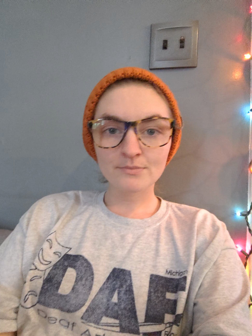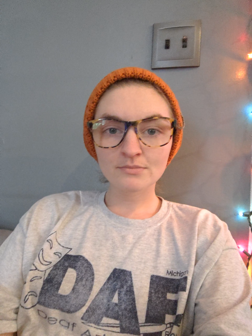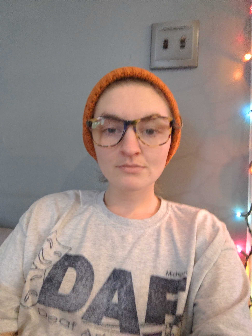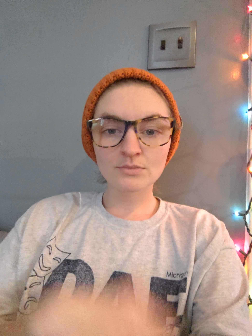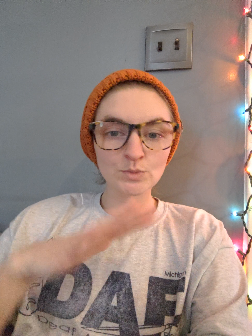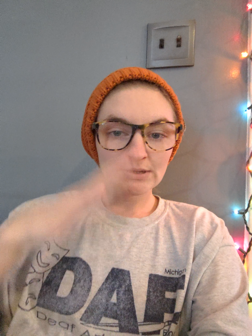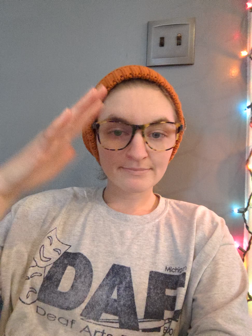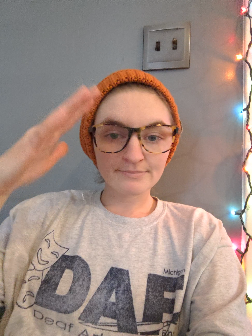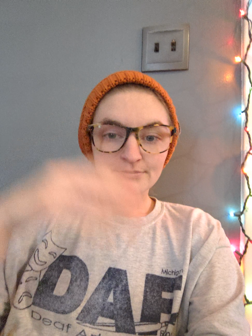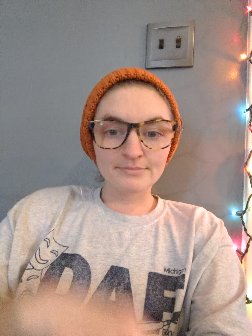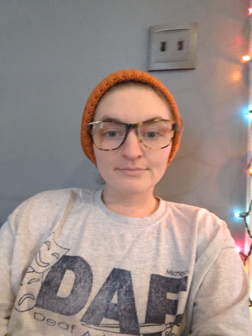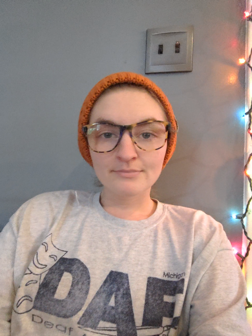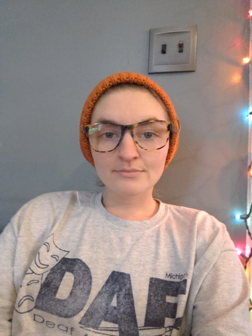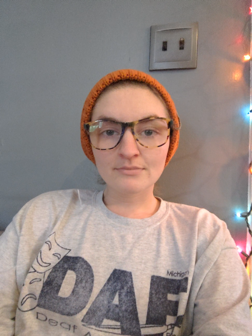helicopter